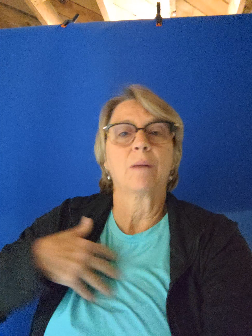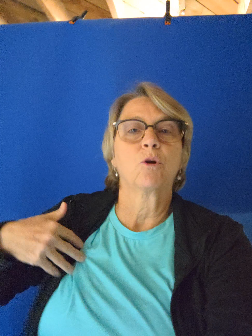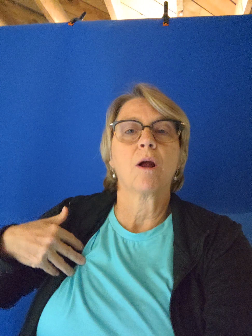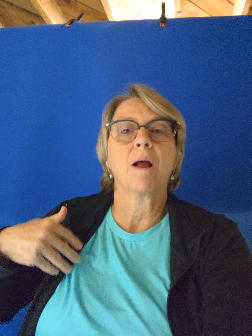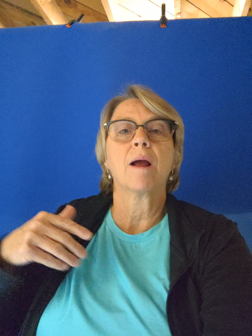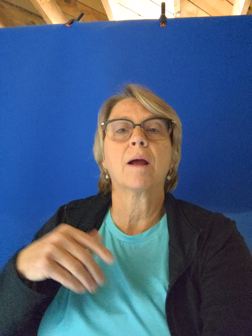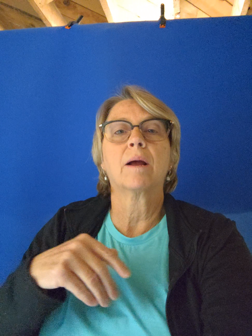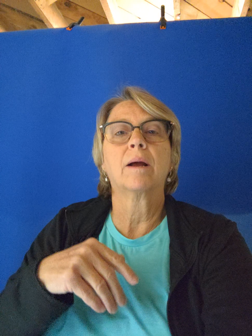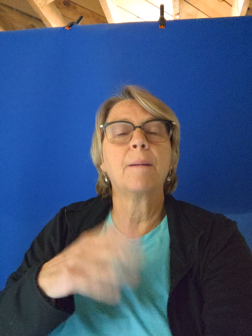zebra